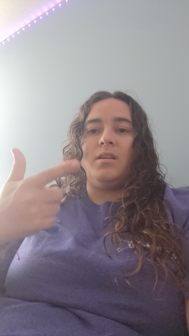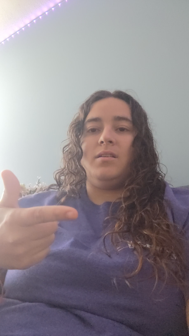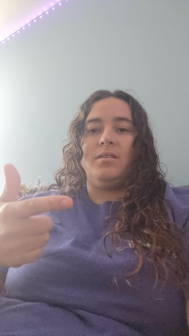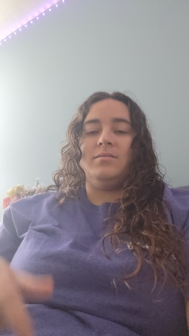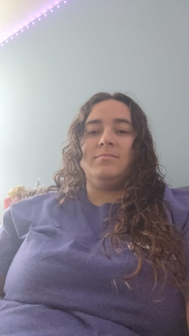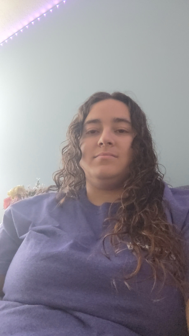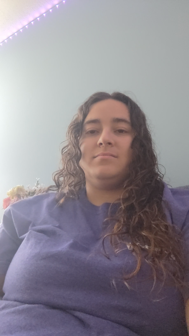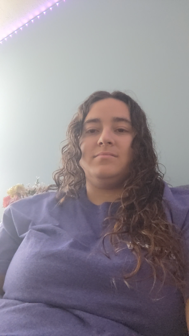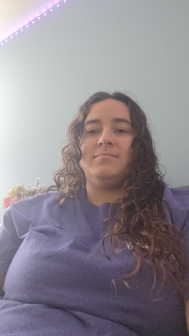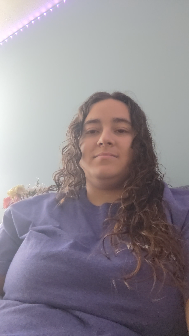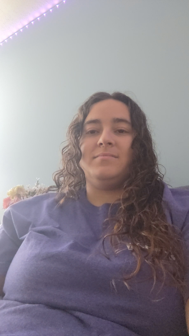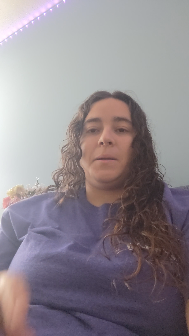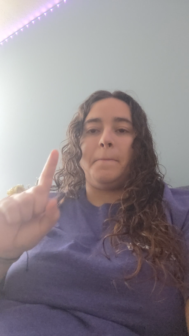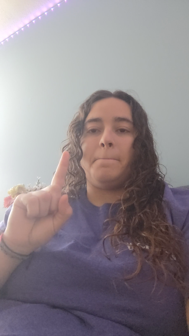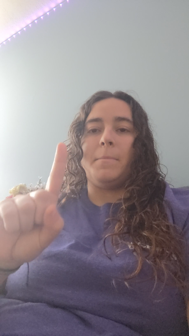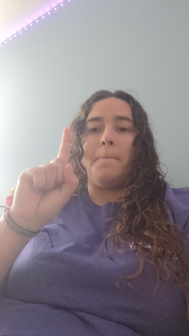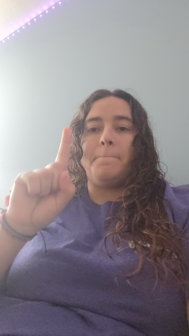bump